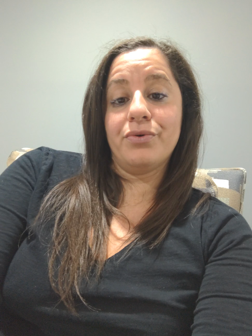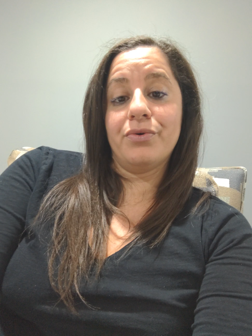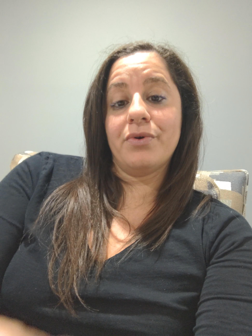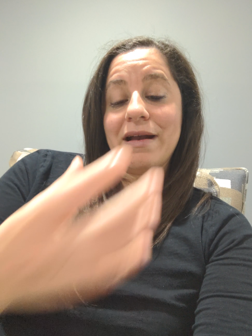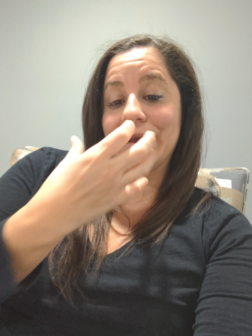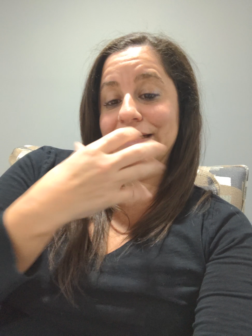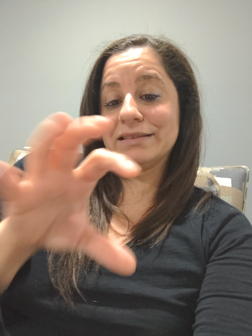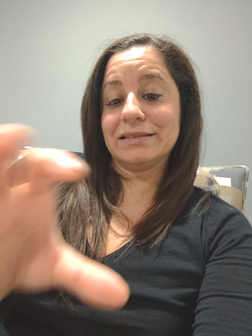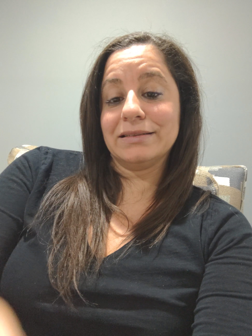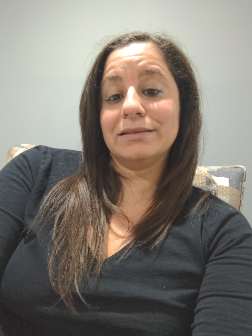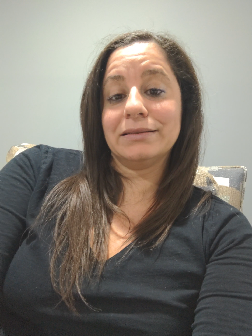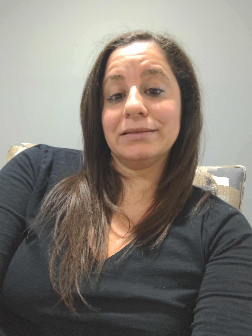hot